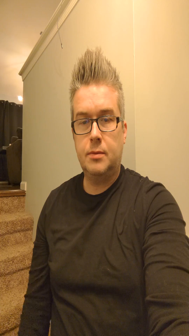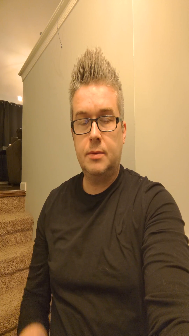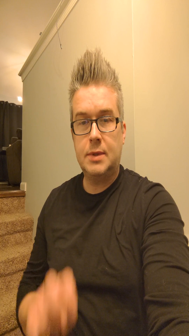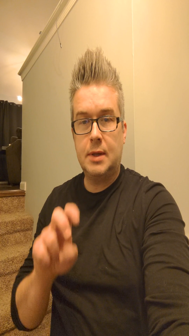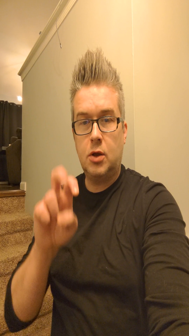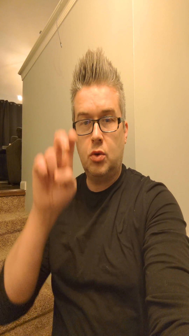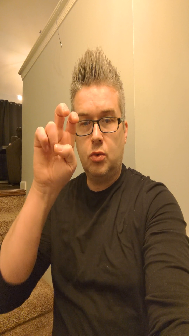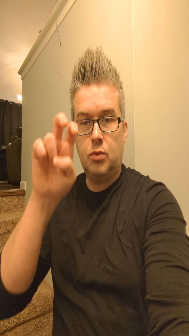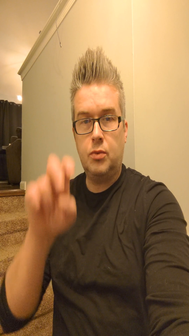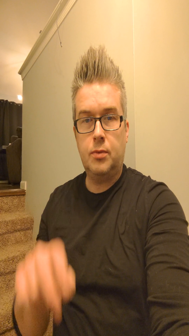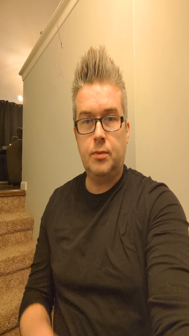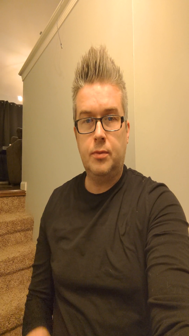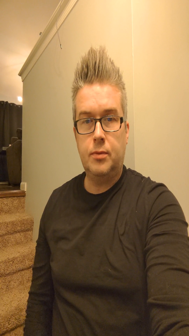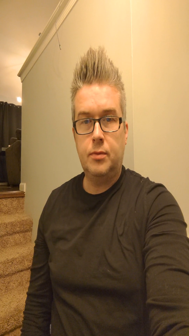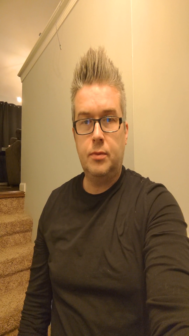stairs